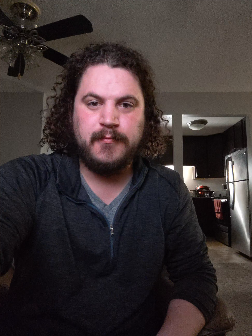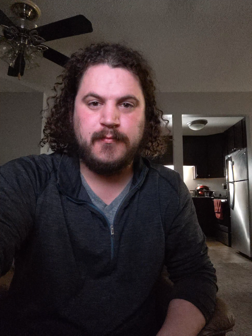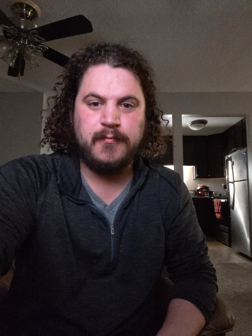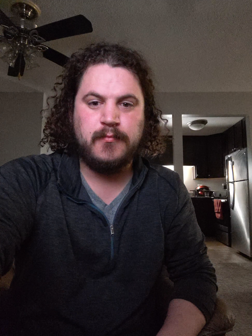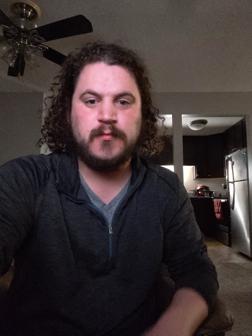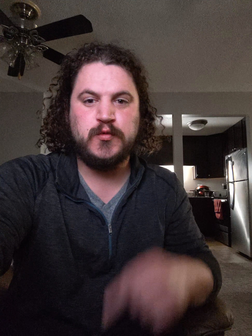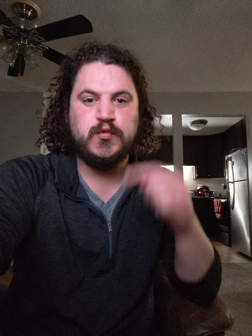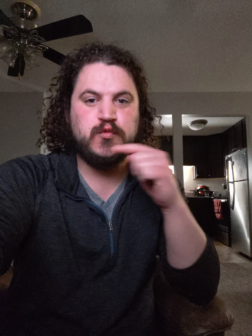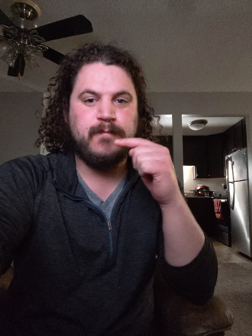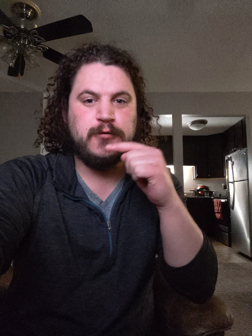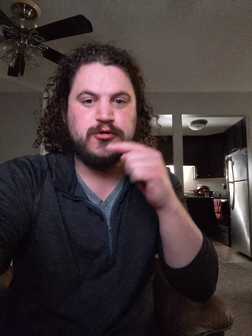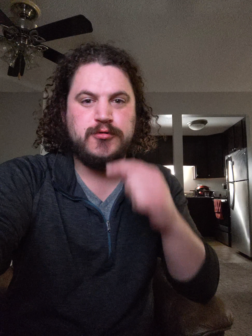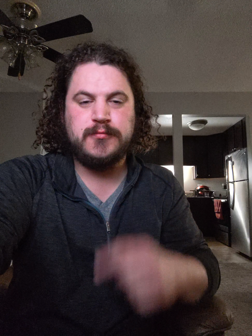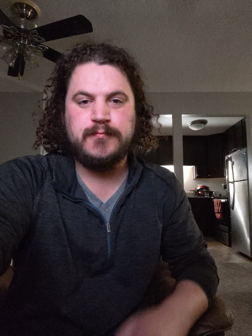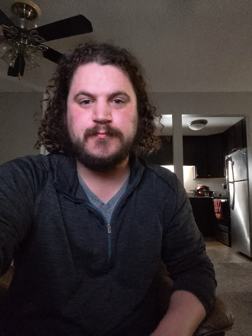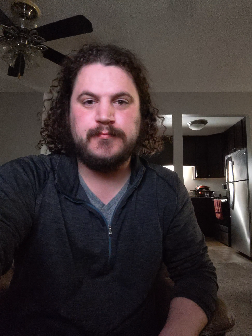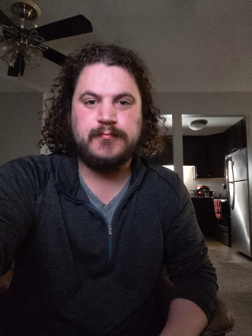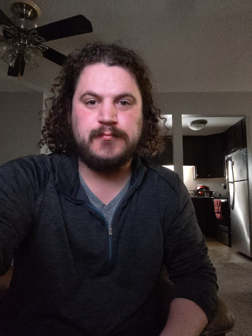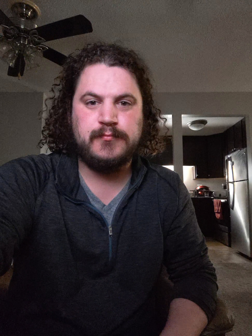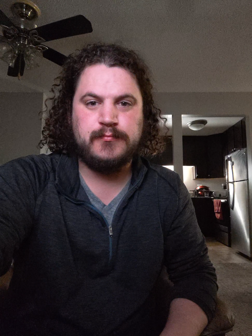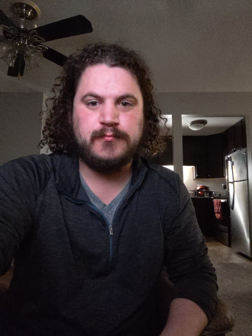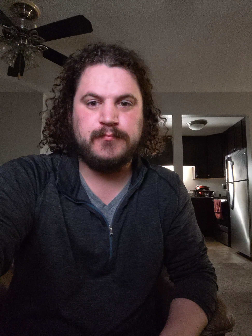toothbrush